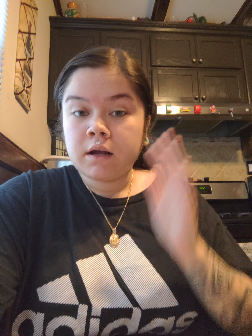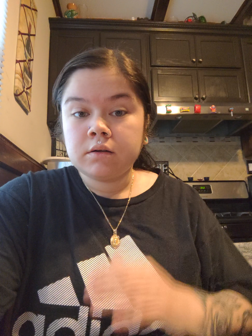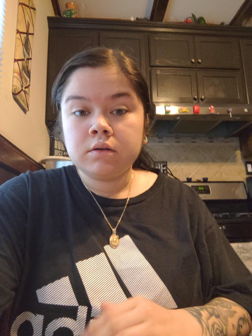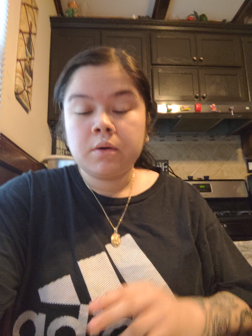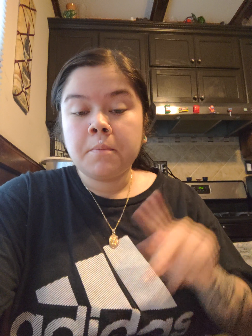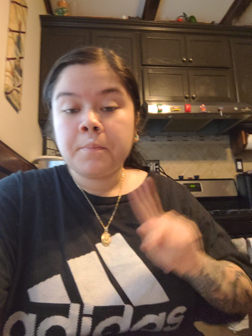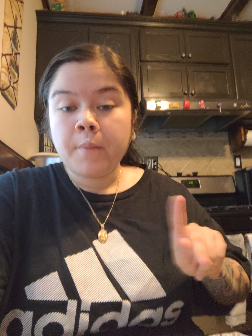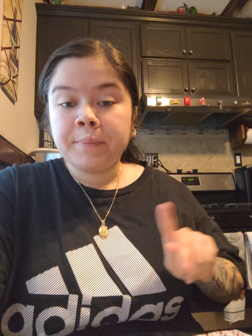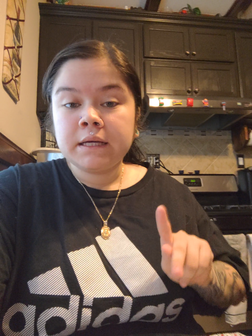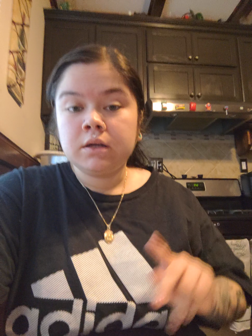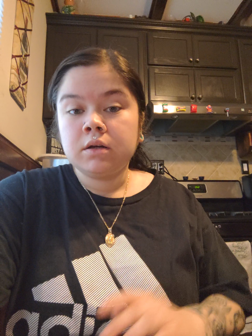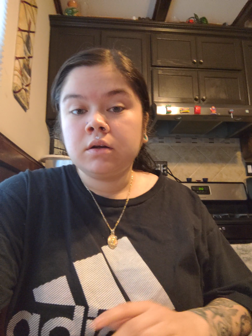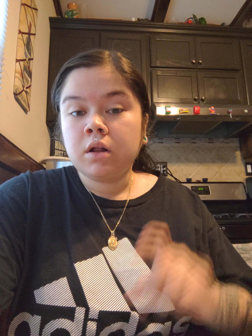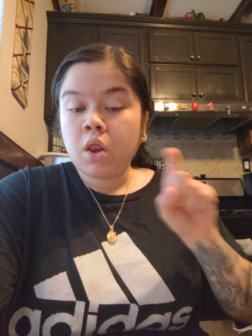puppy